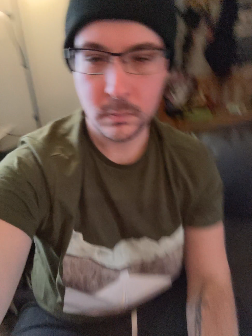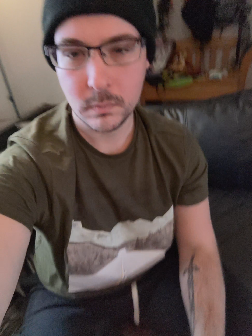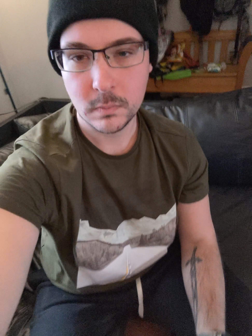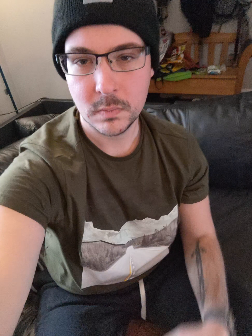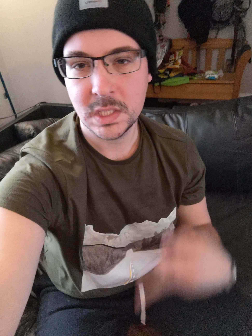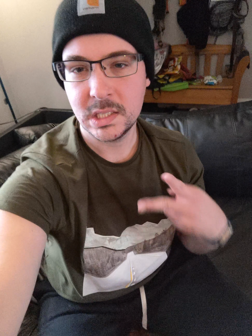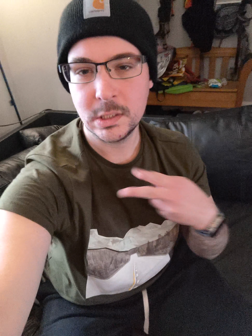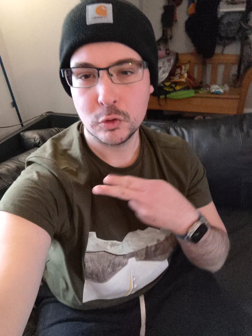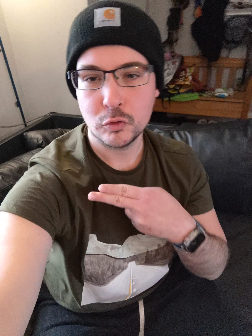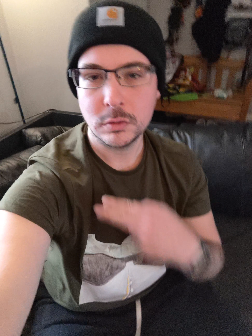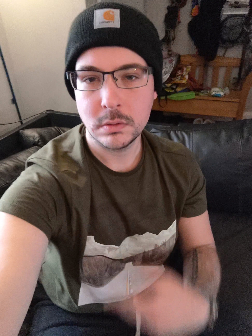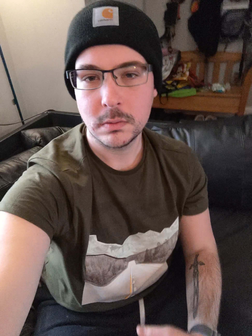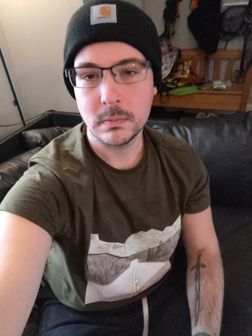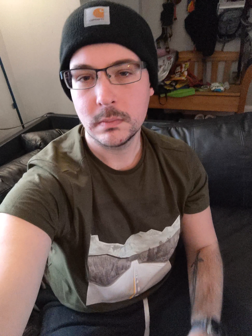scissors